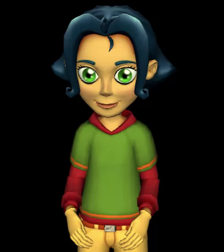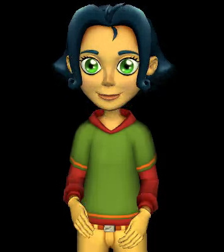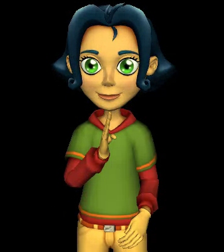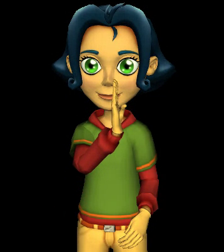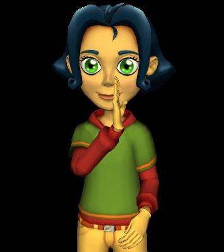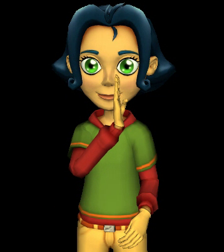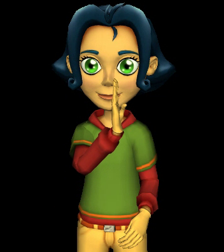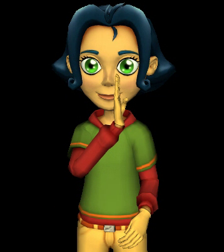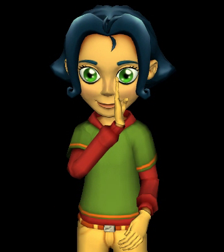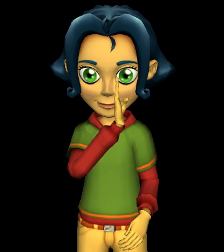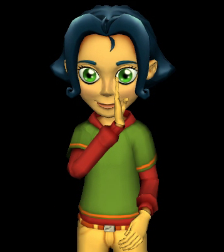الظهيرة